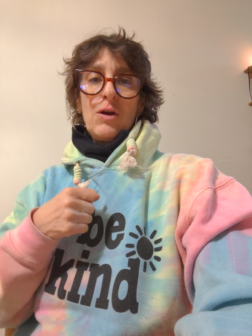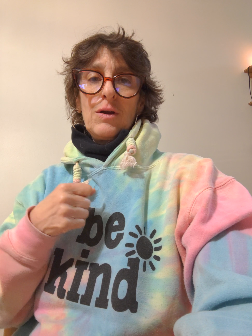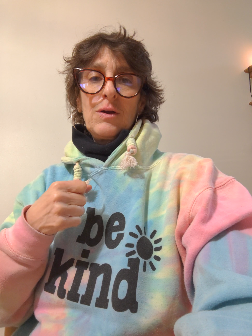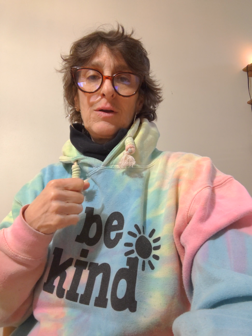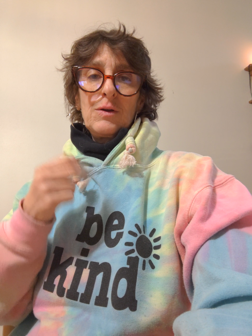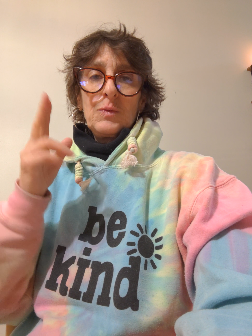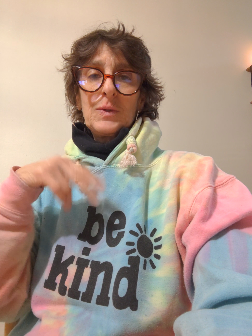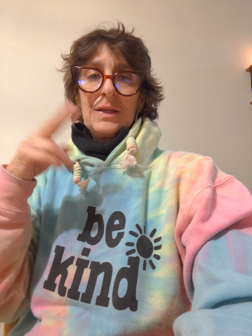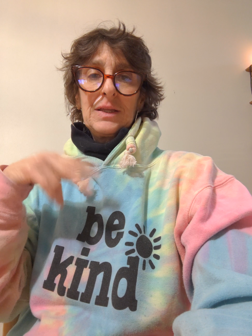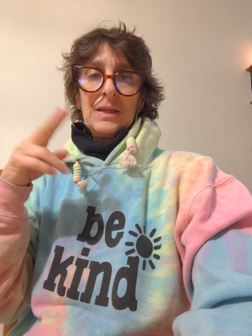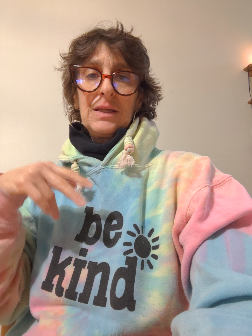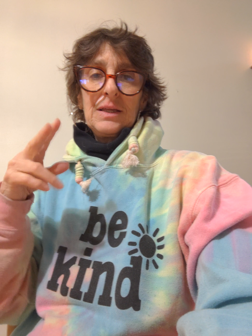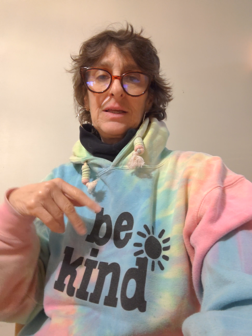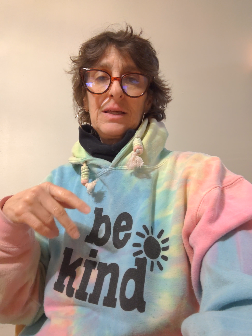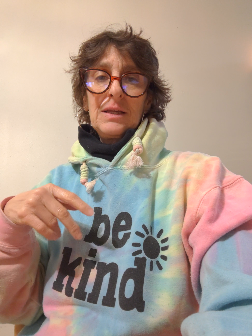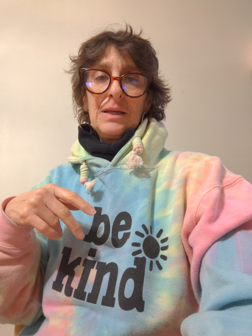read